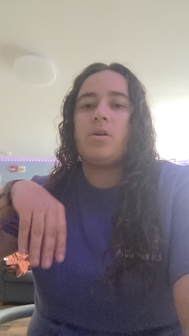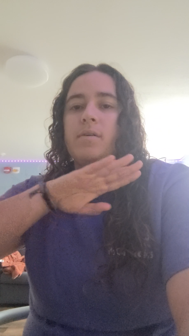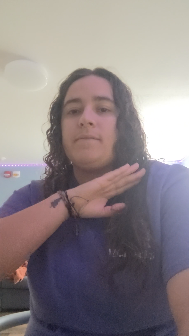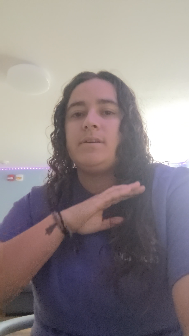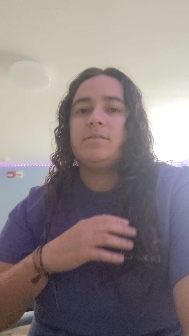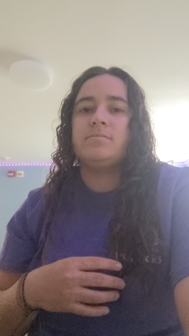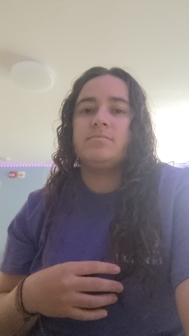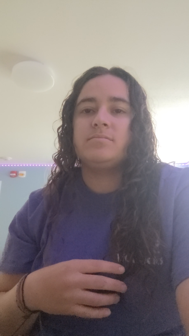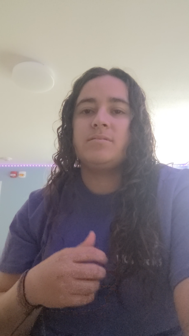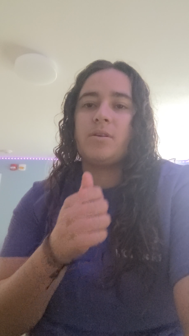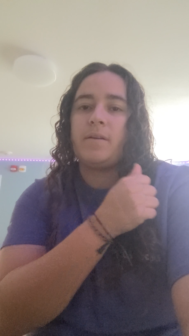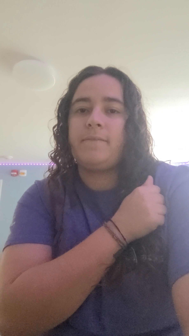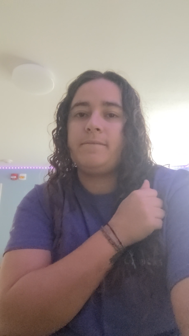love